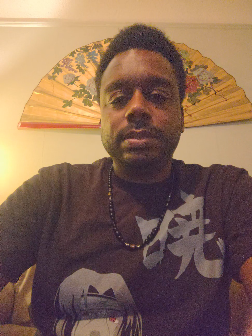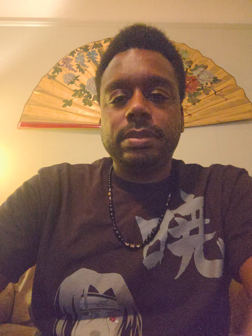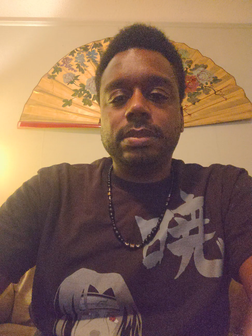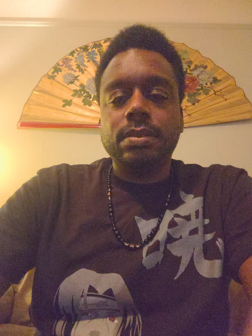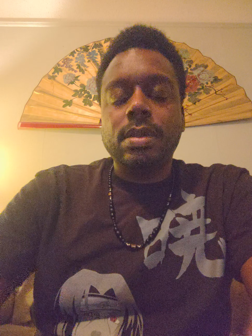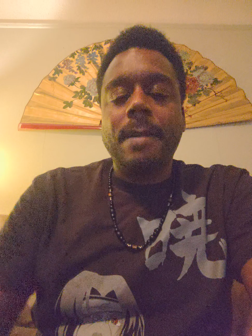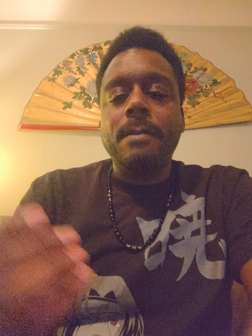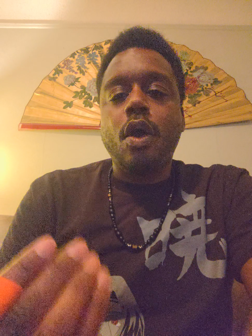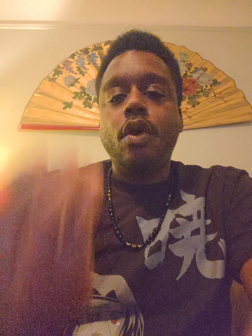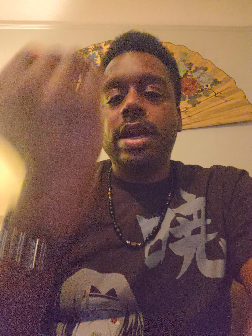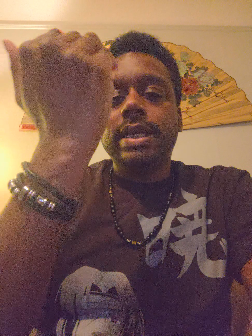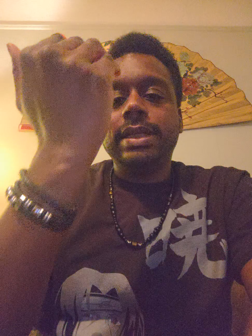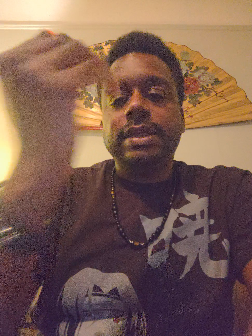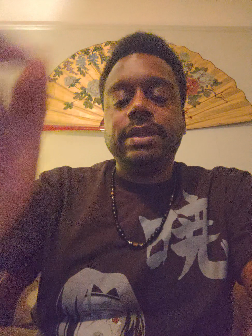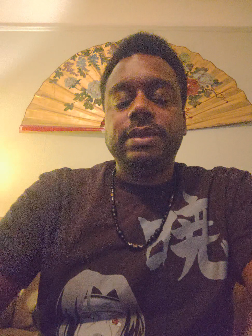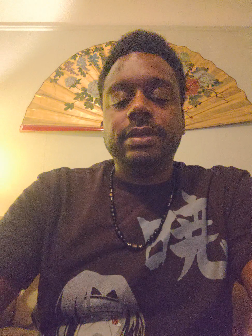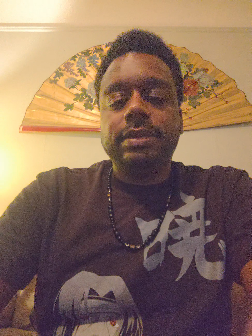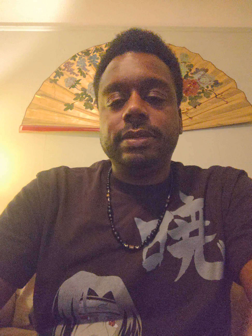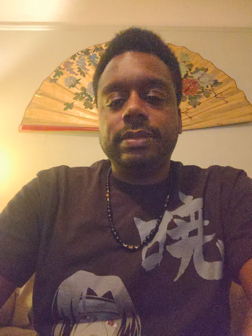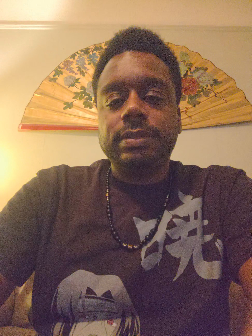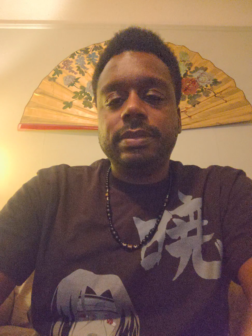morning